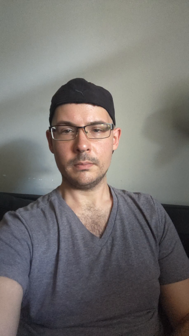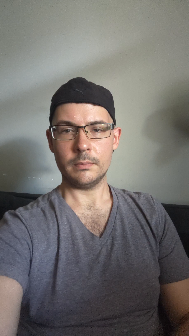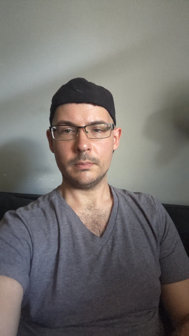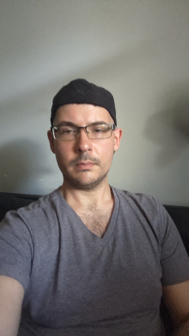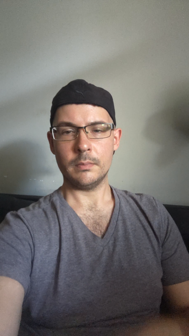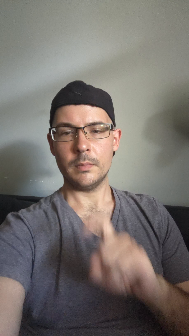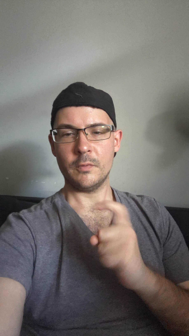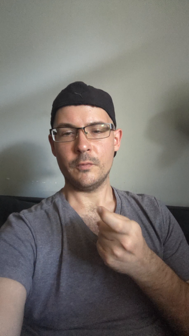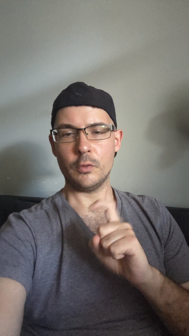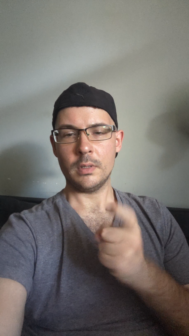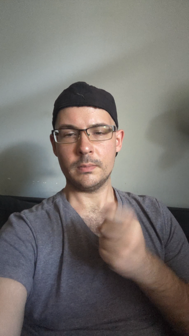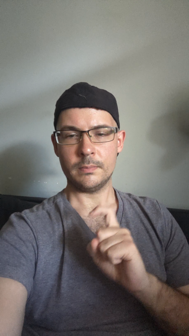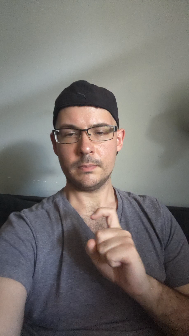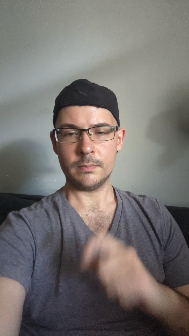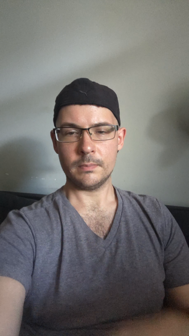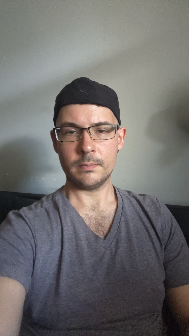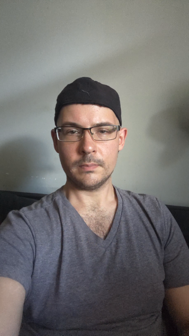friend